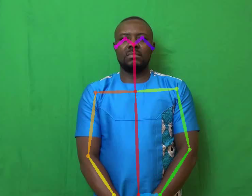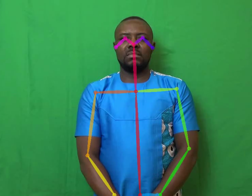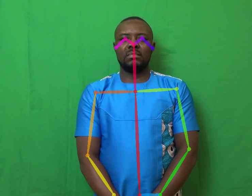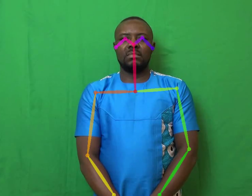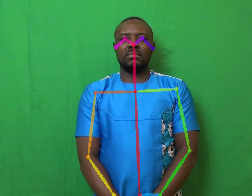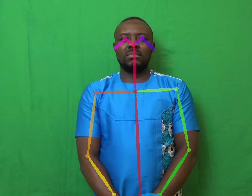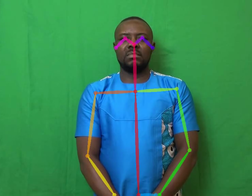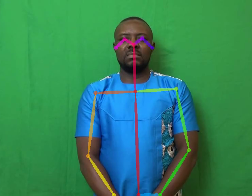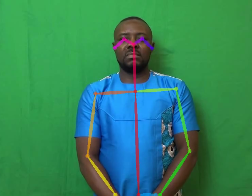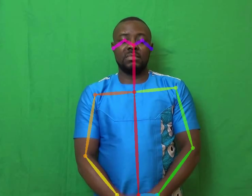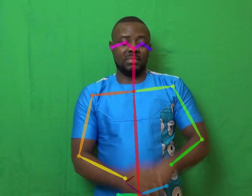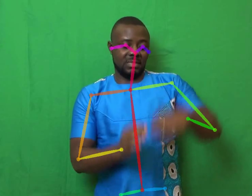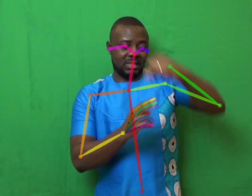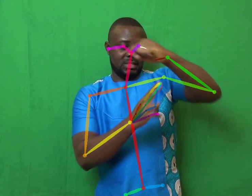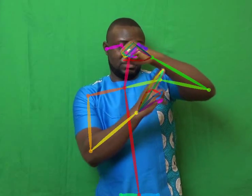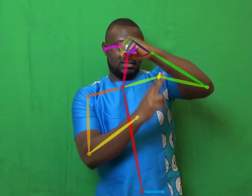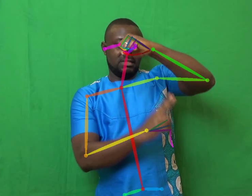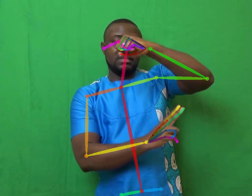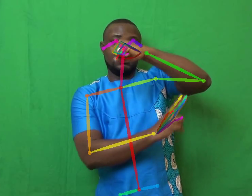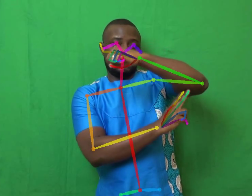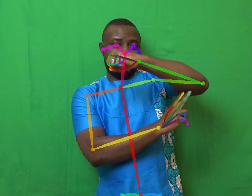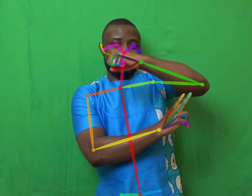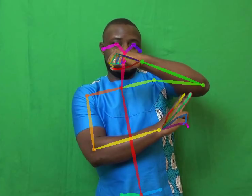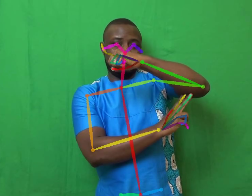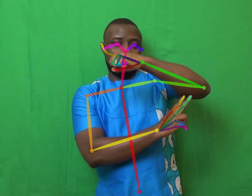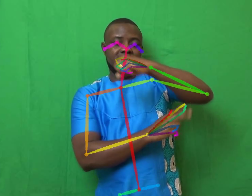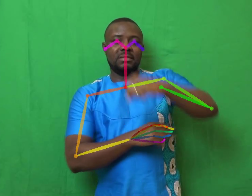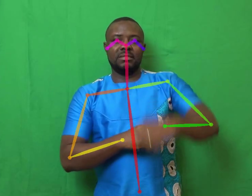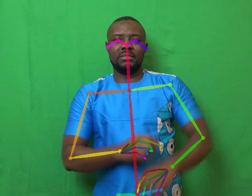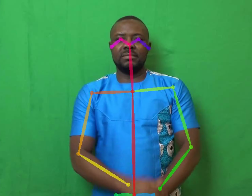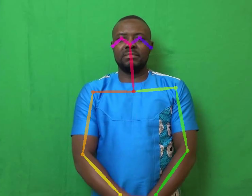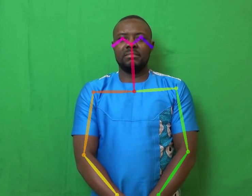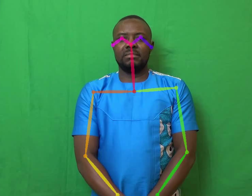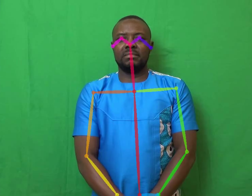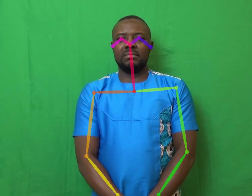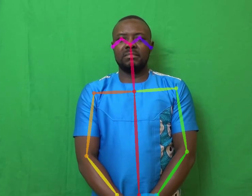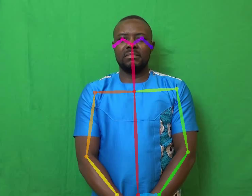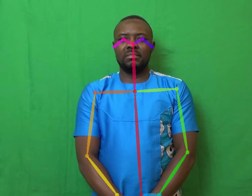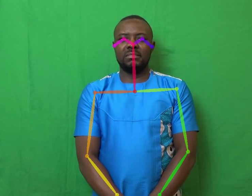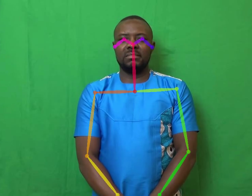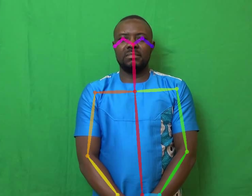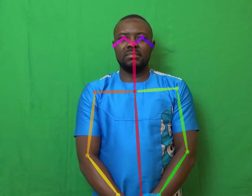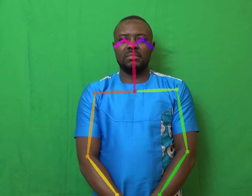bridge